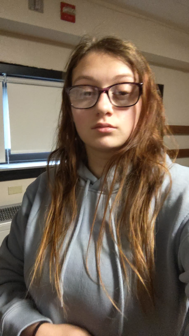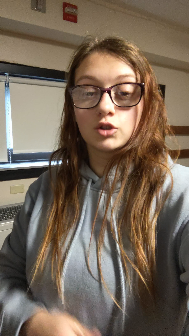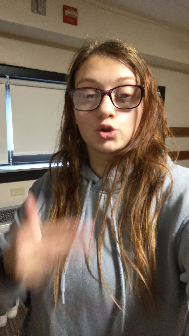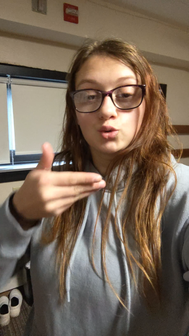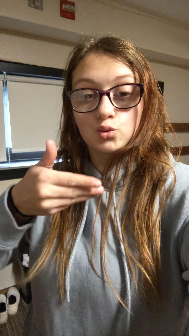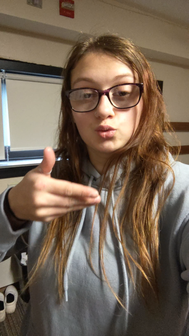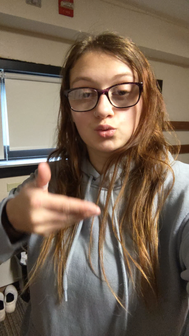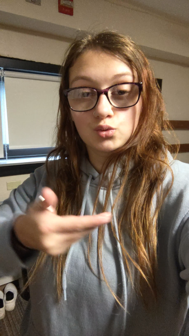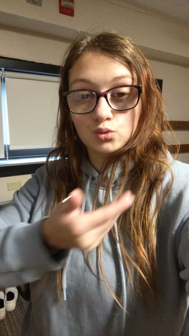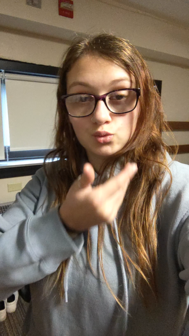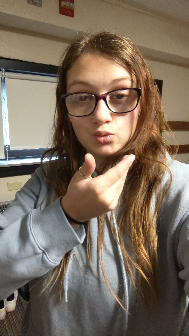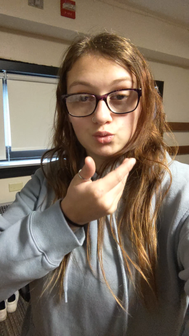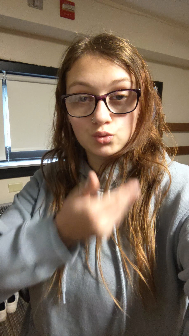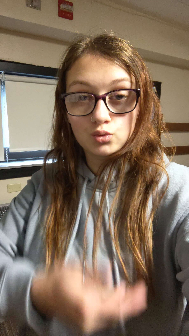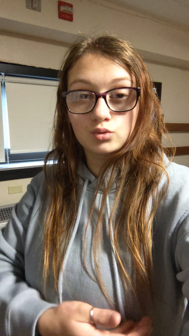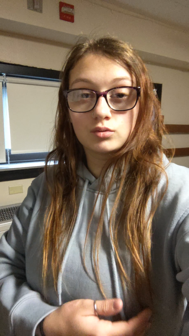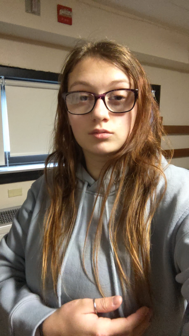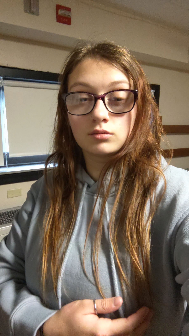new